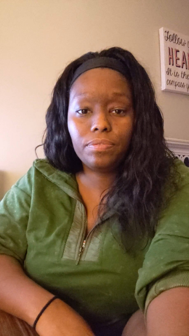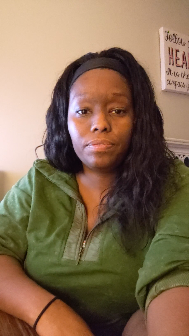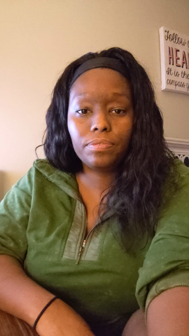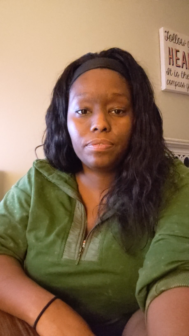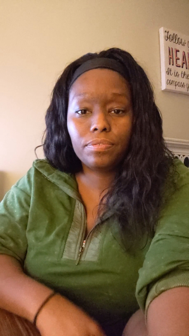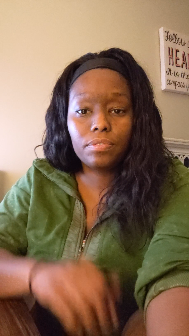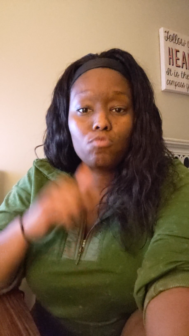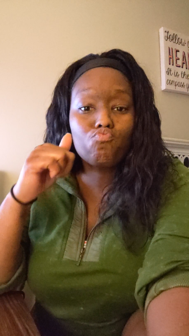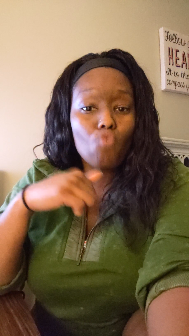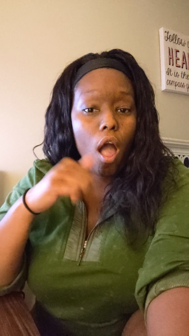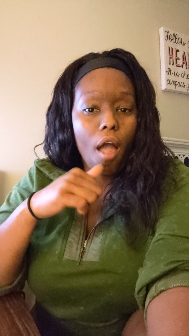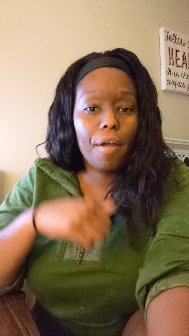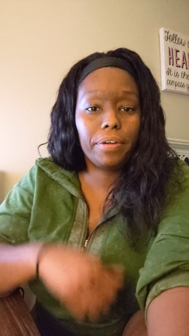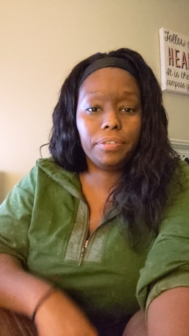rock